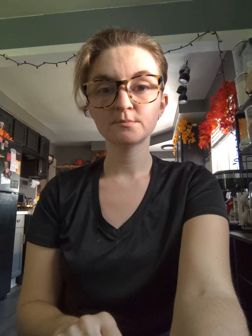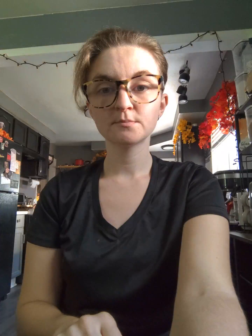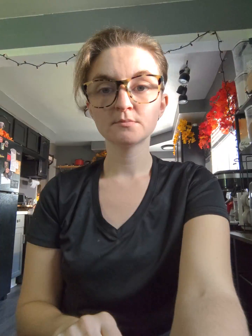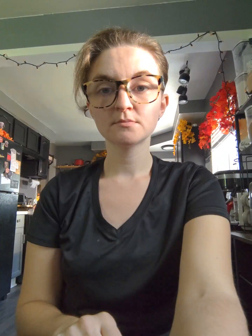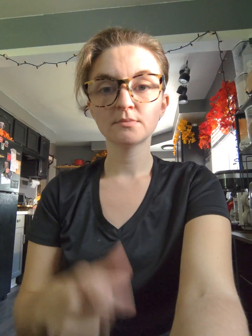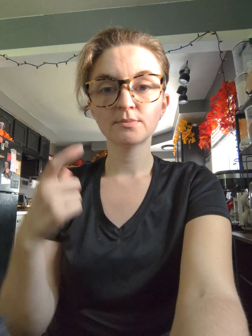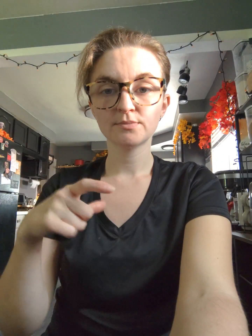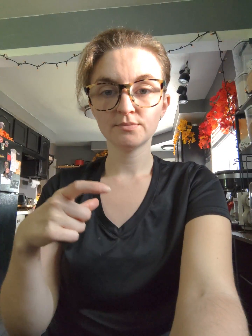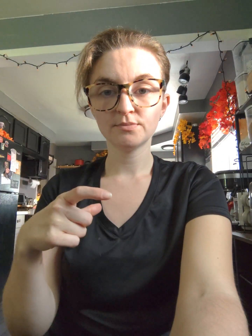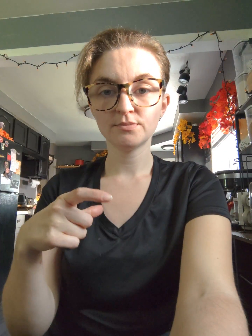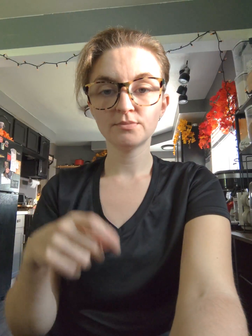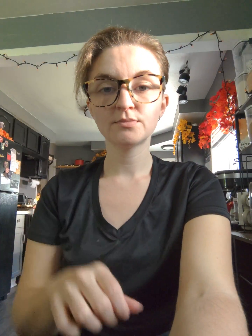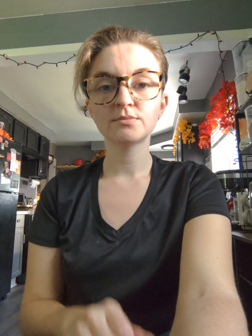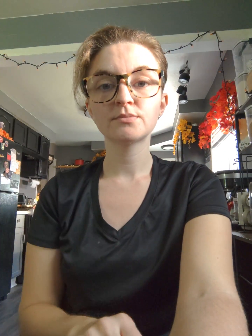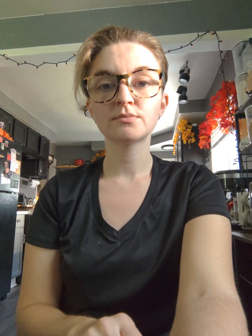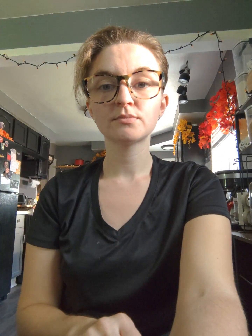plate